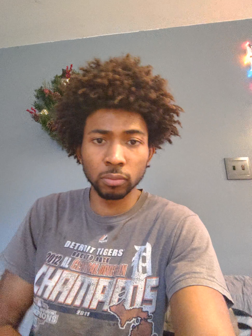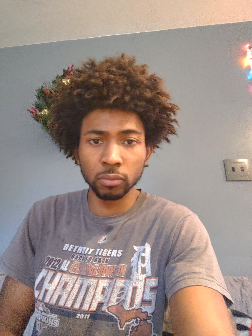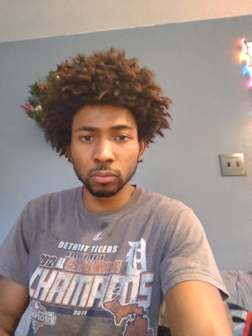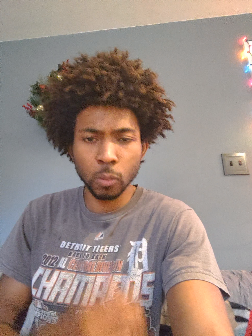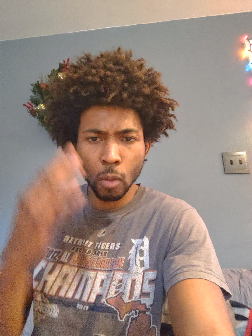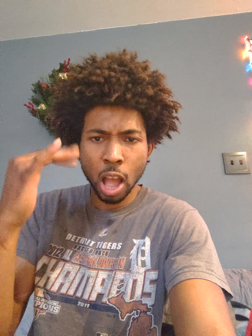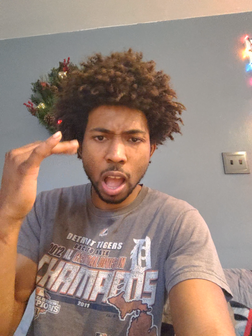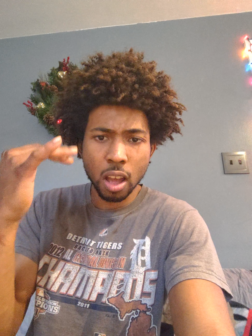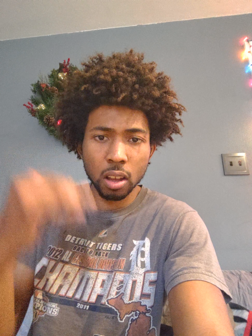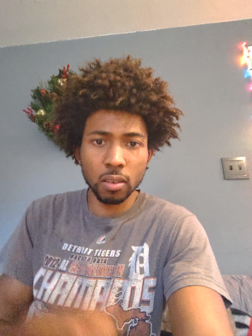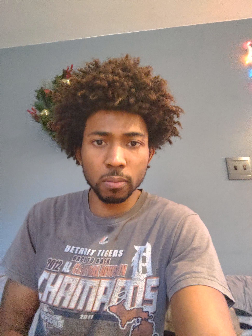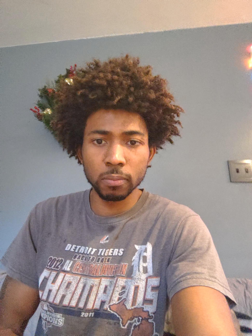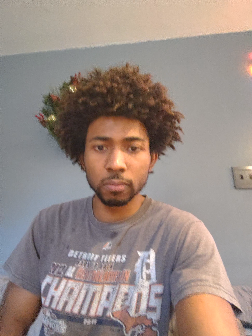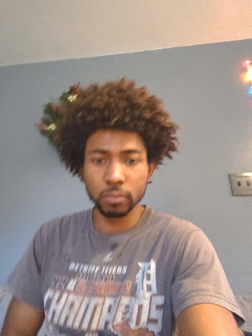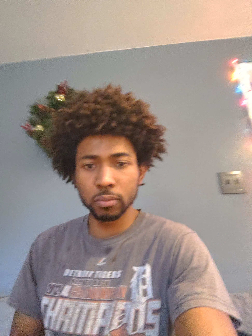why